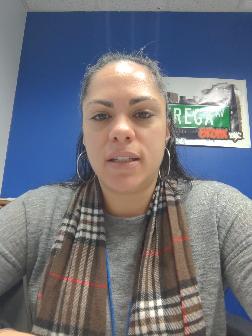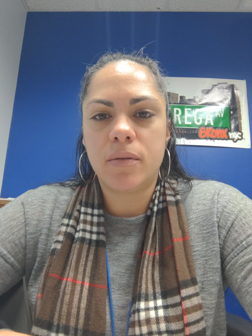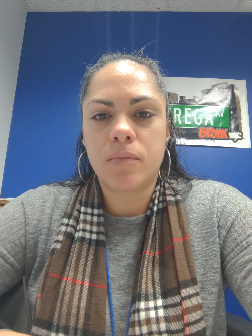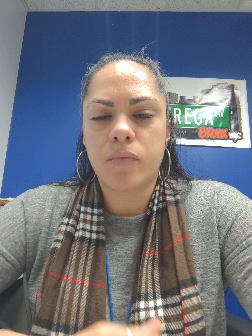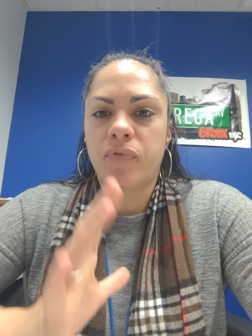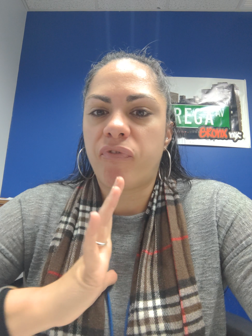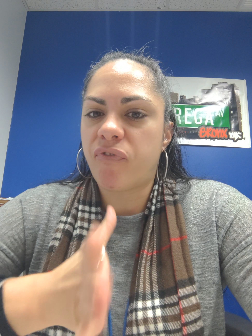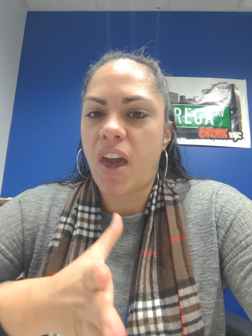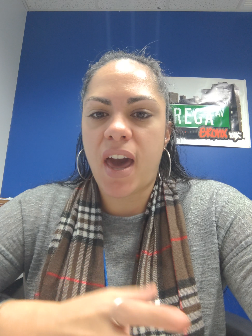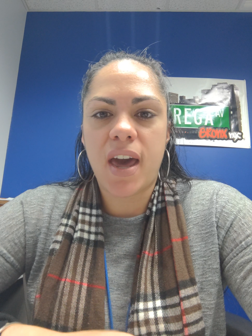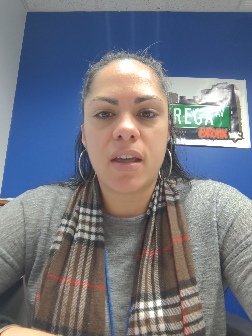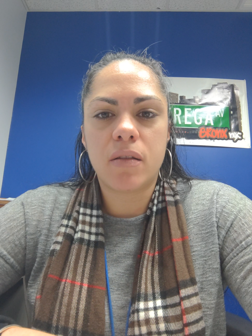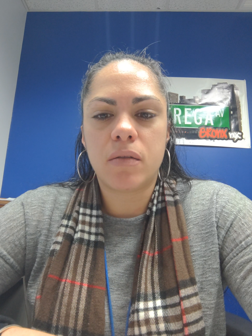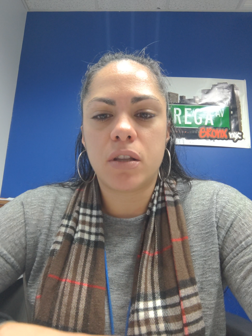fine